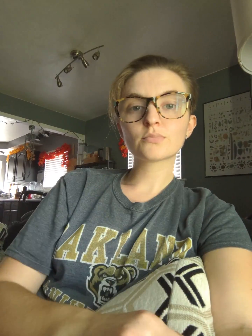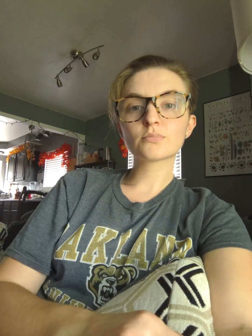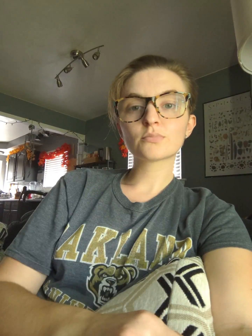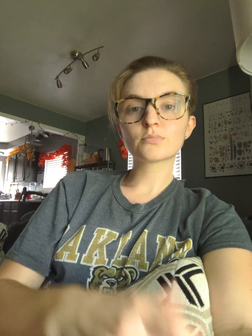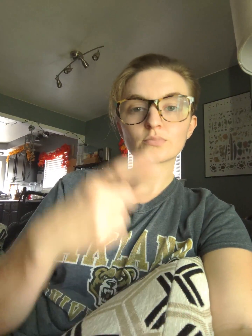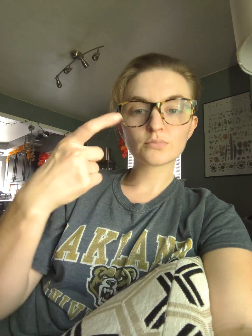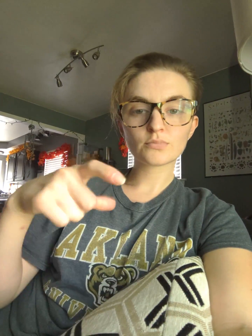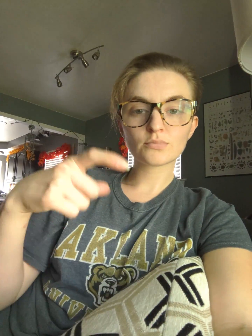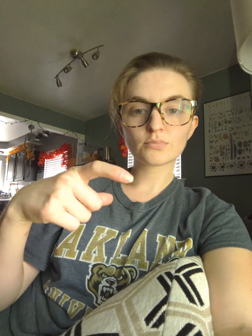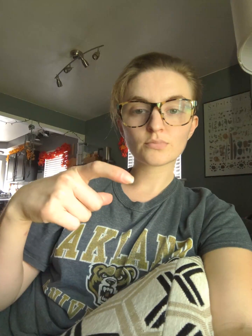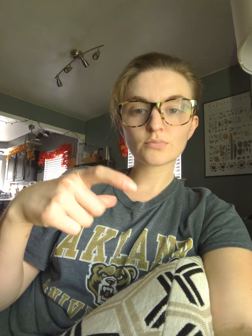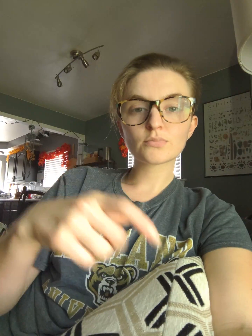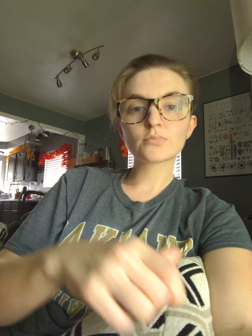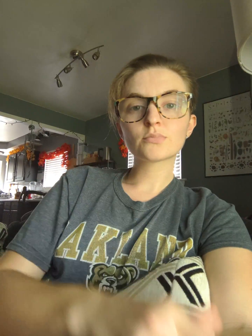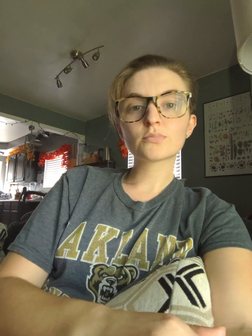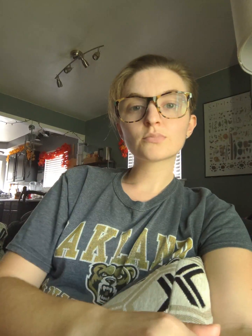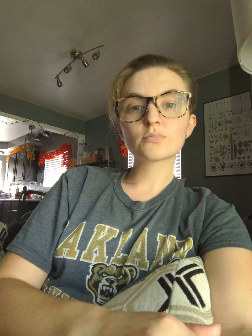plate